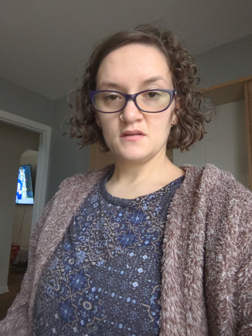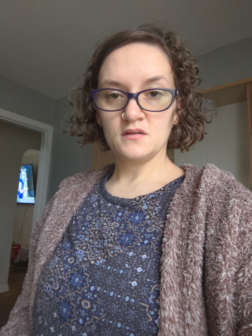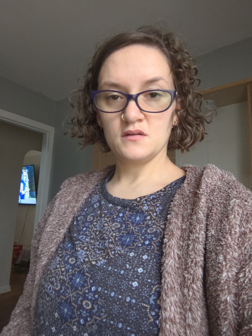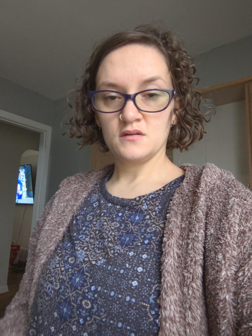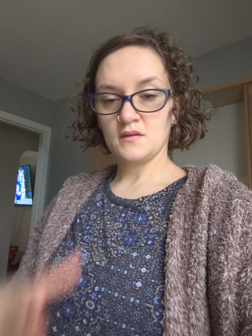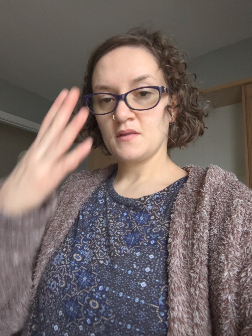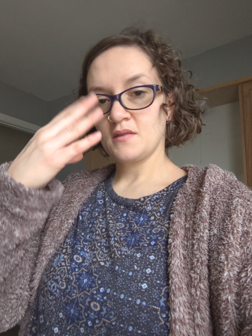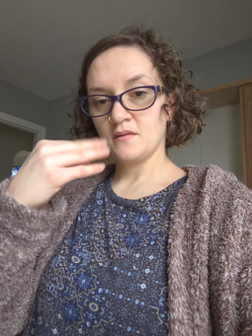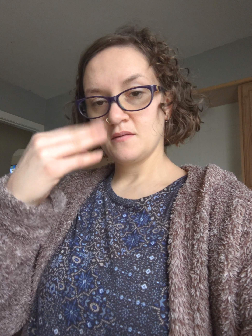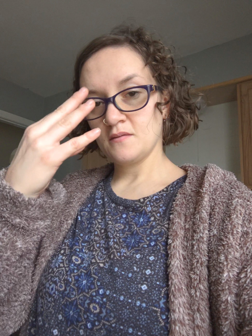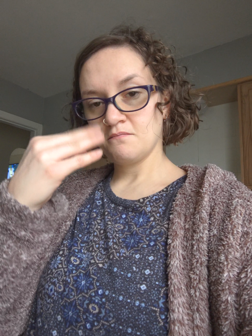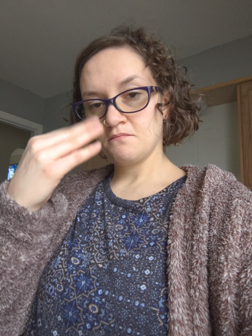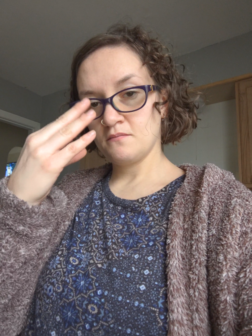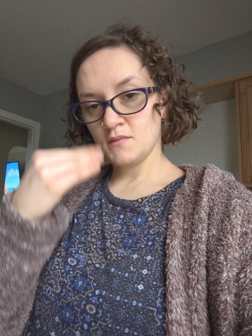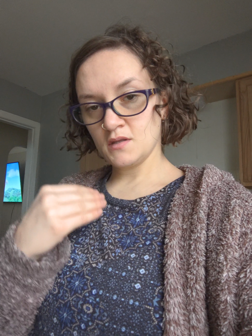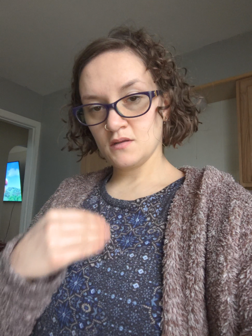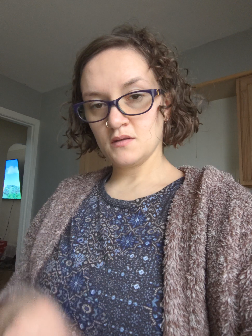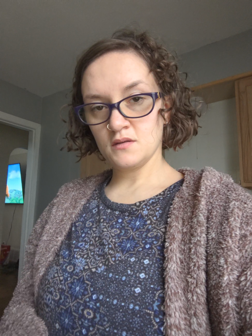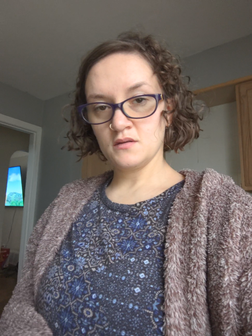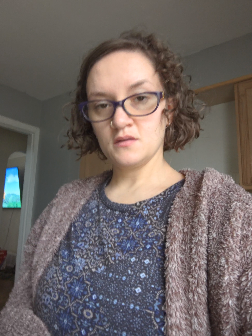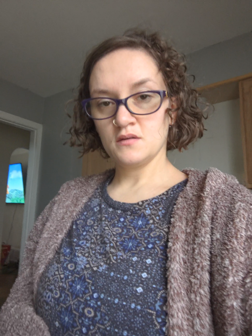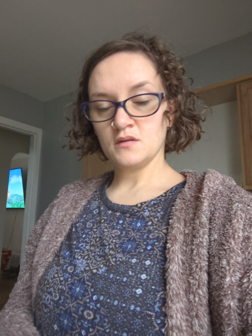sleepy